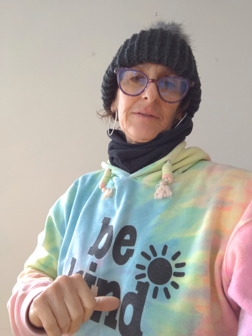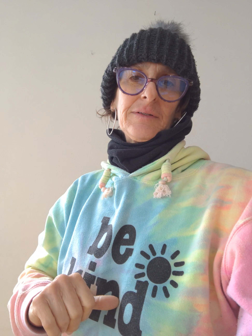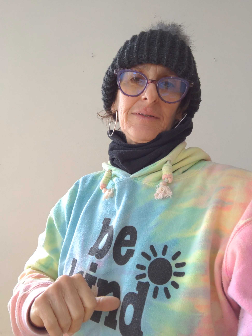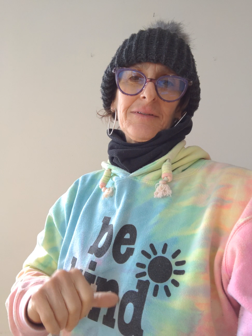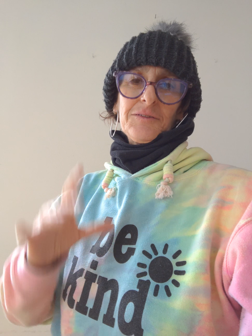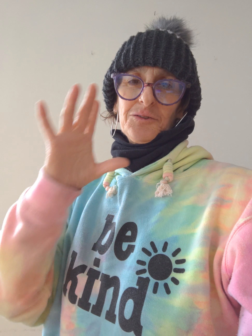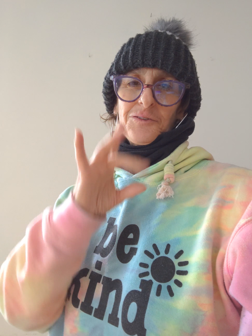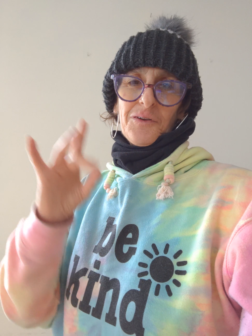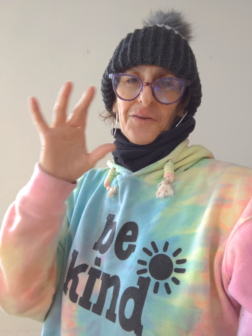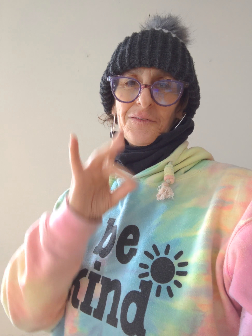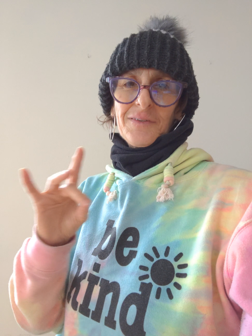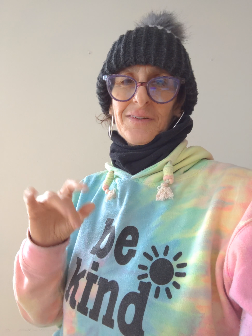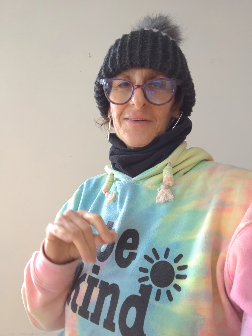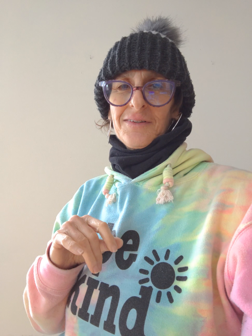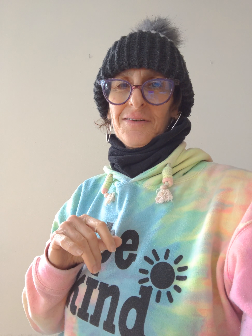story